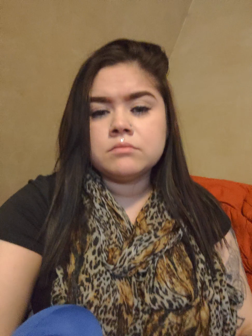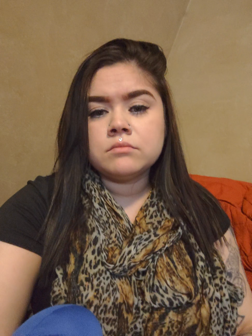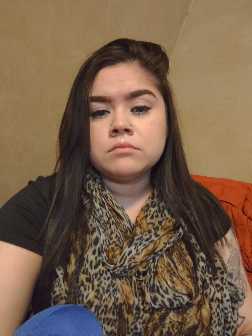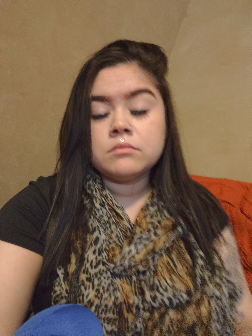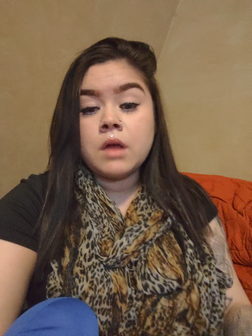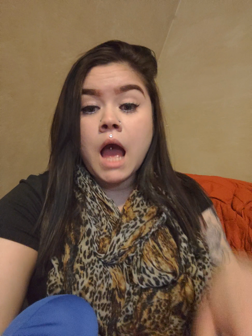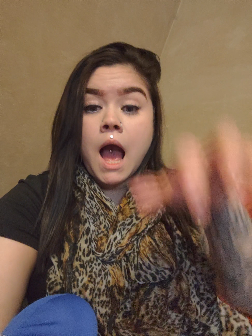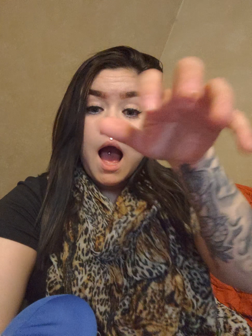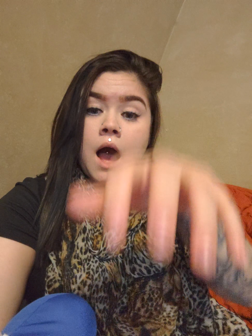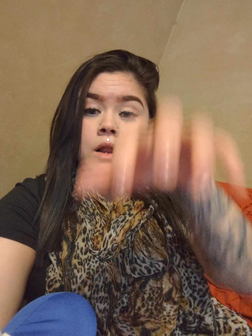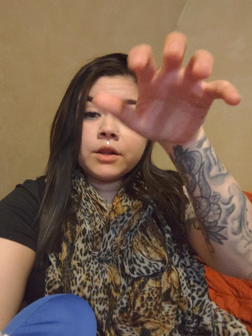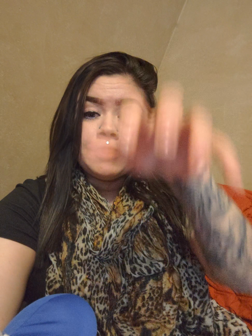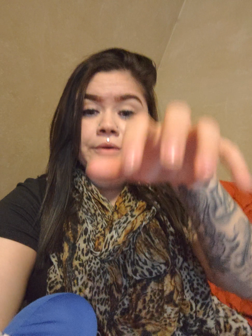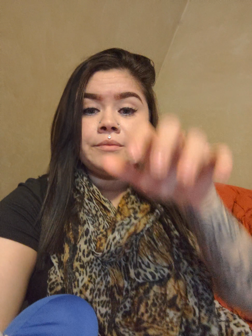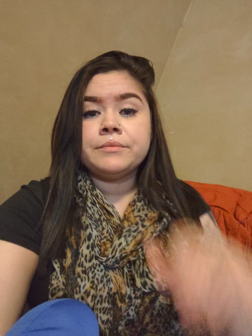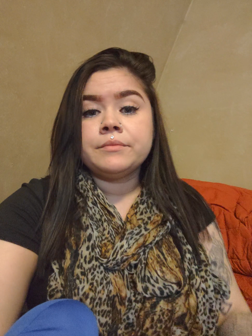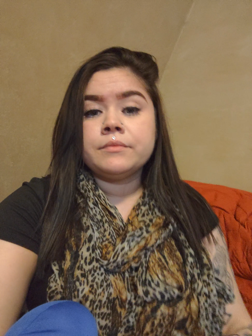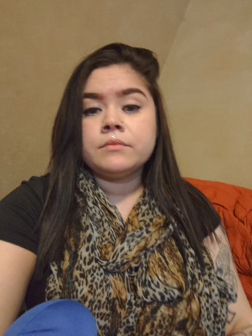alligator